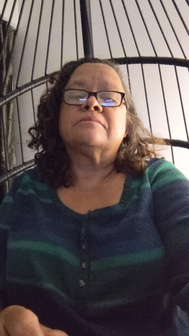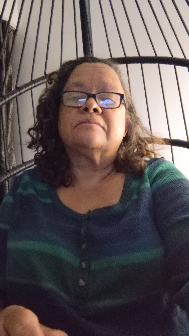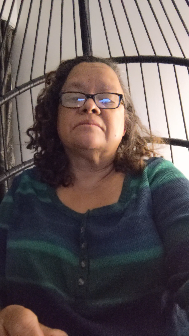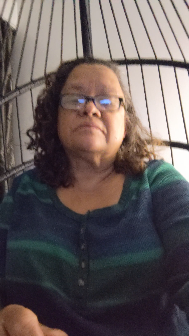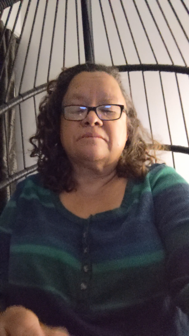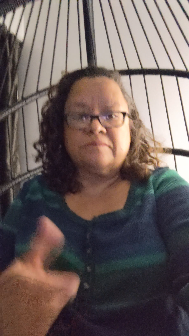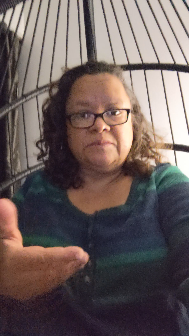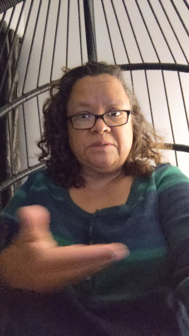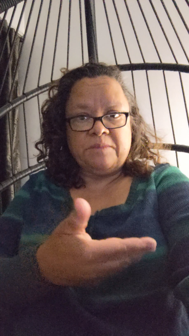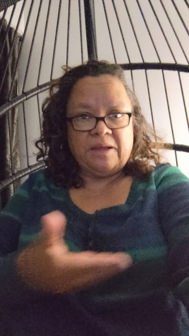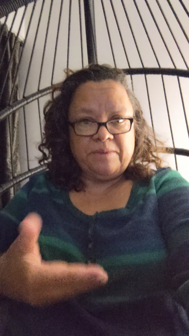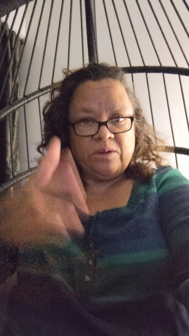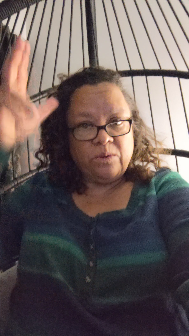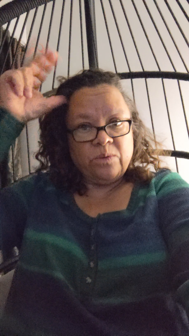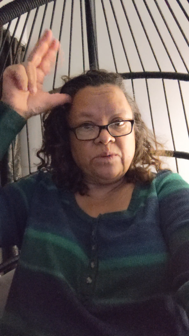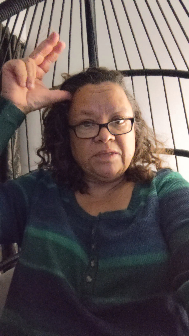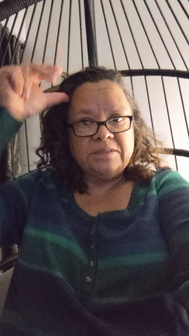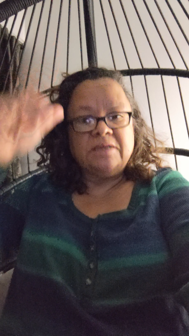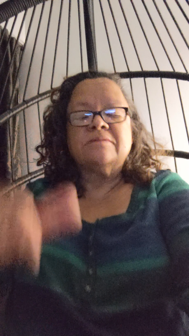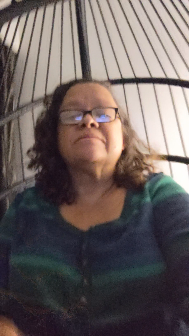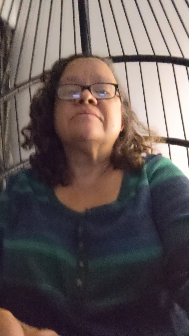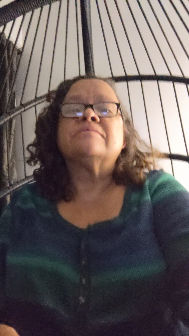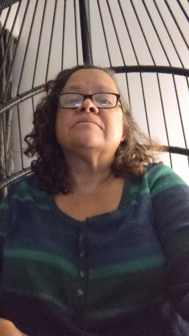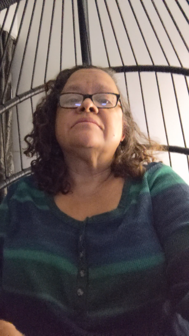pony